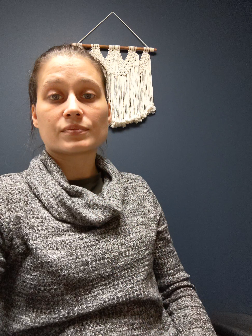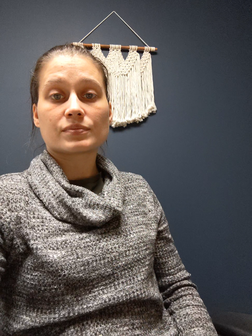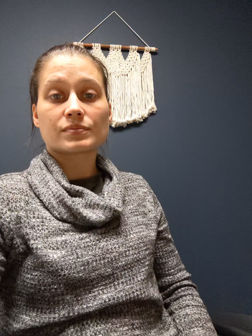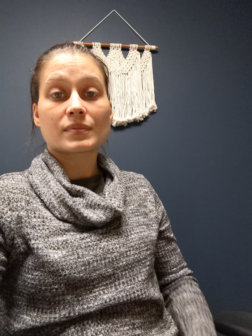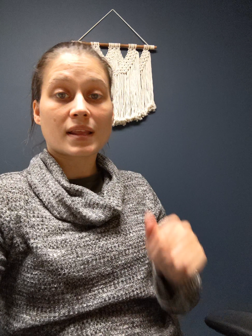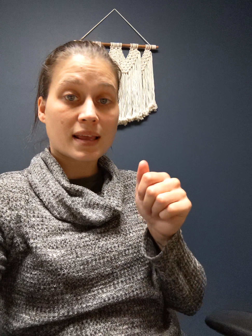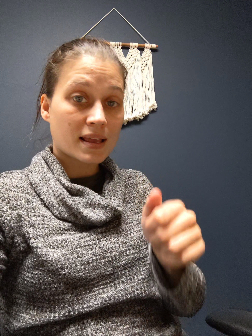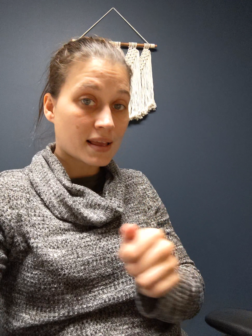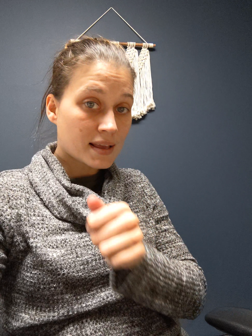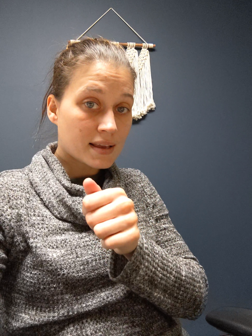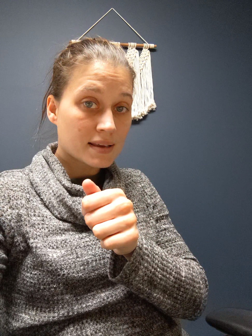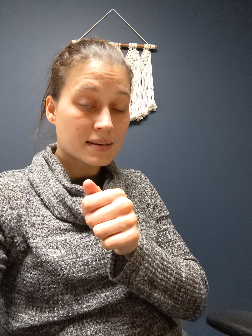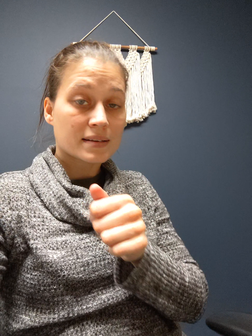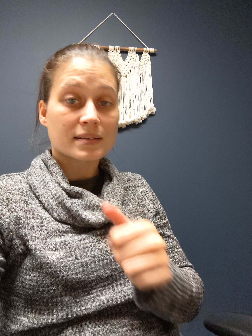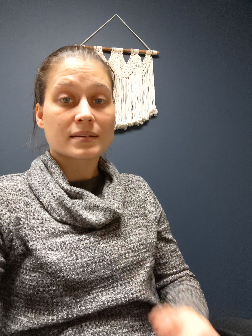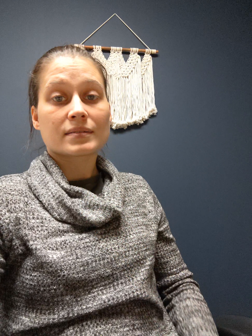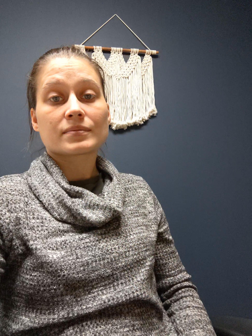hide